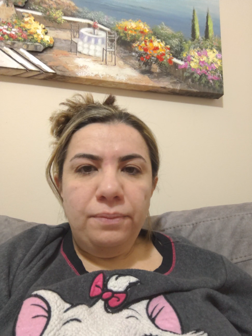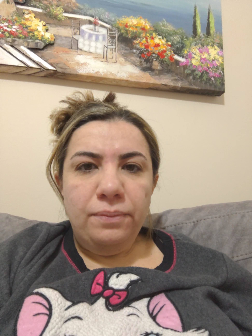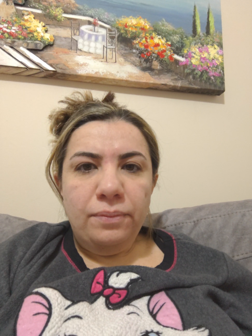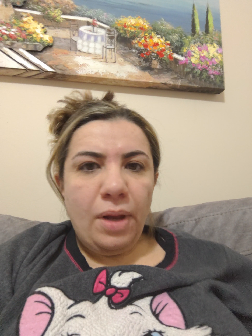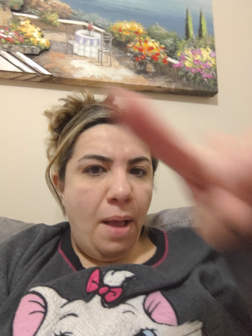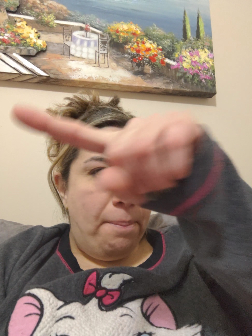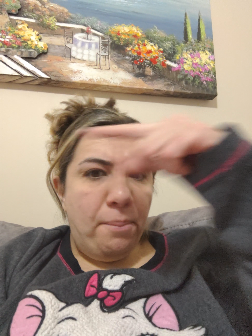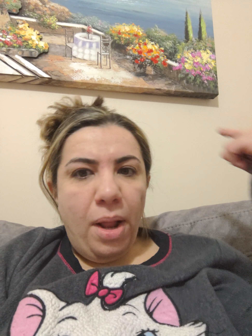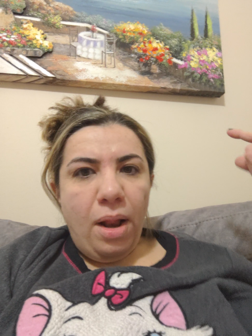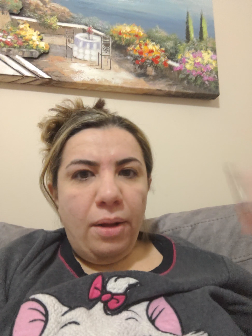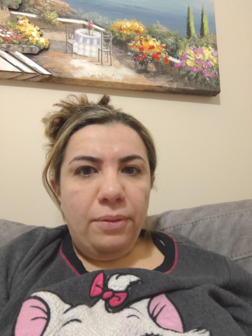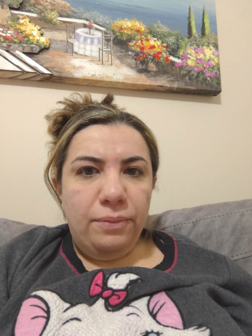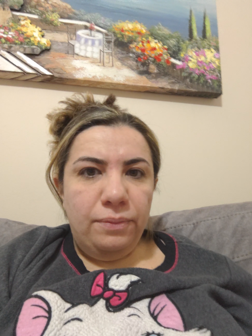black